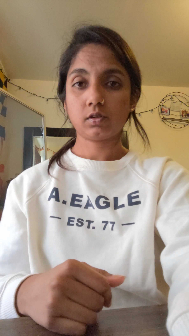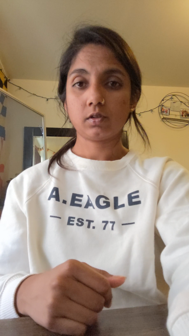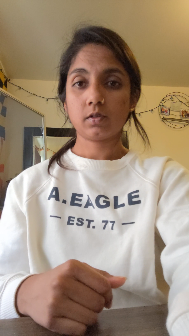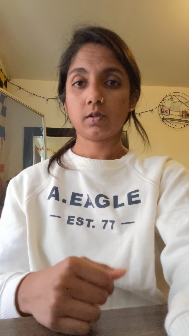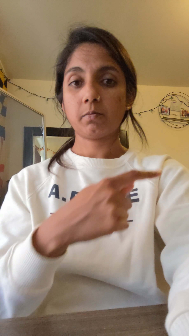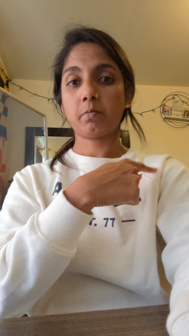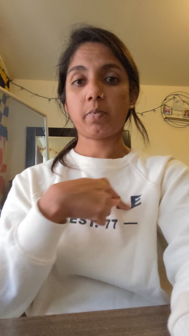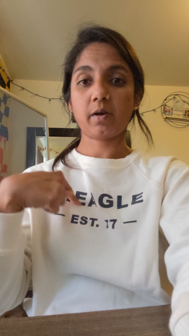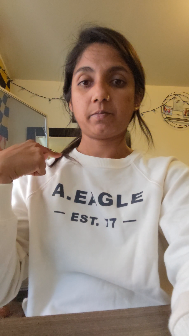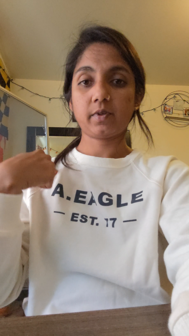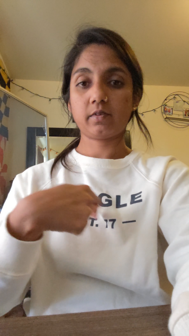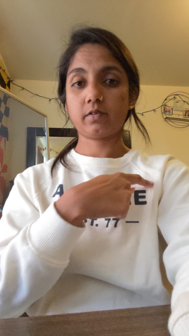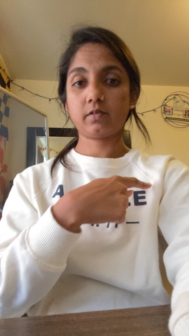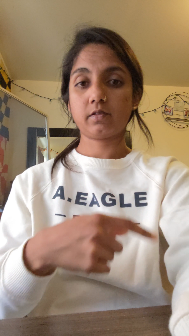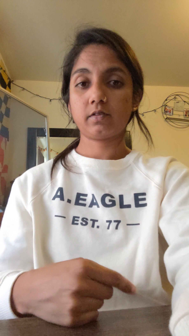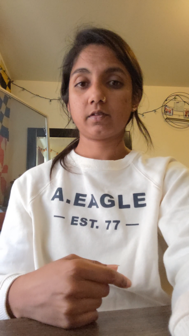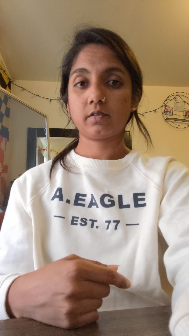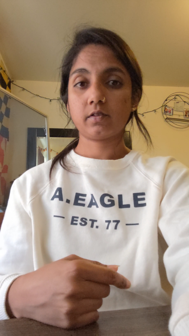bib